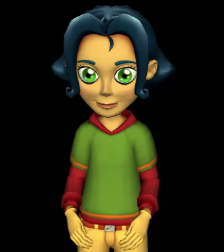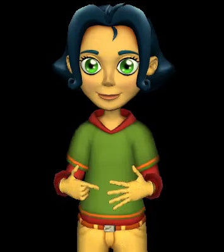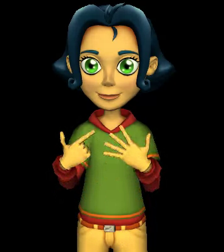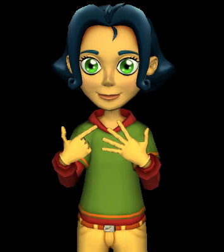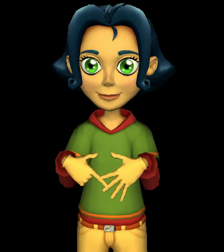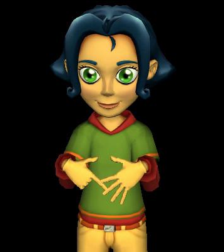17